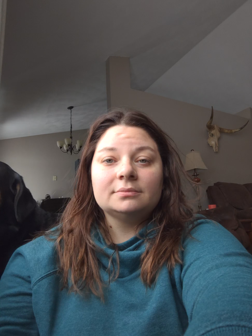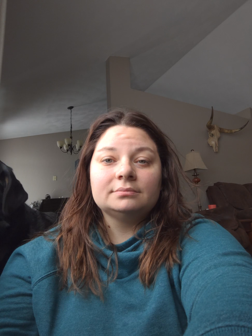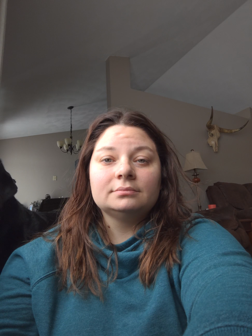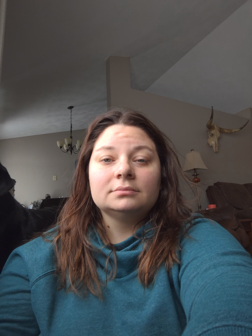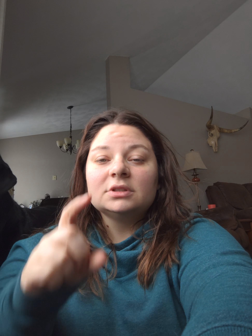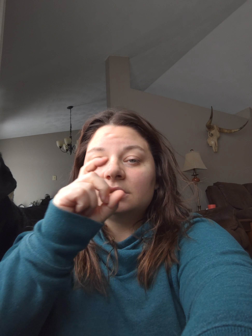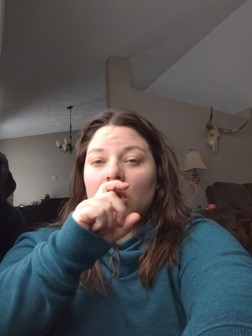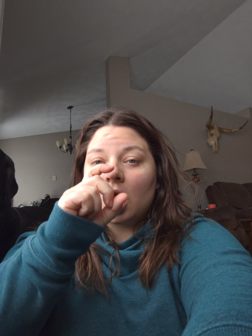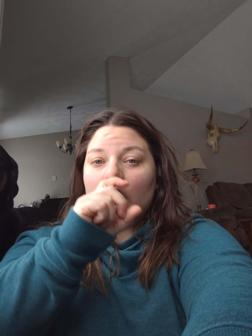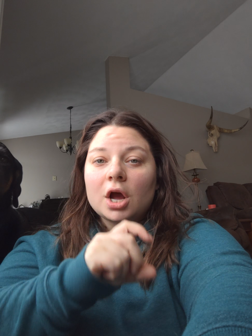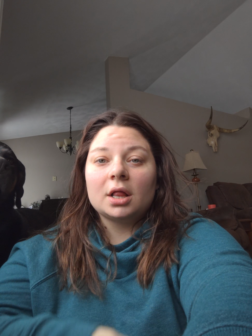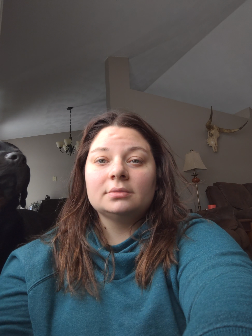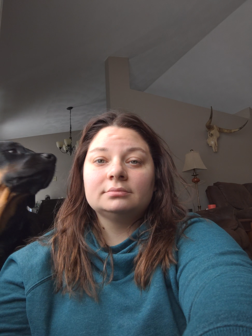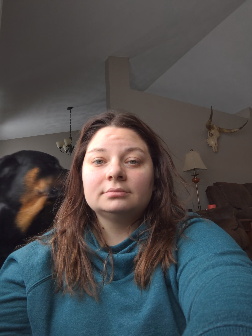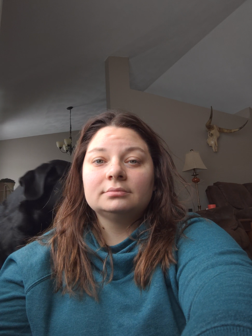doll